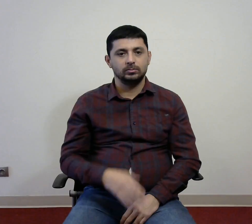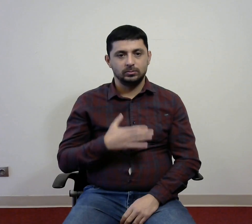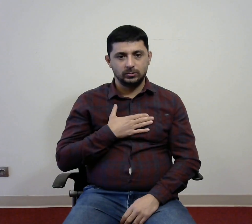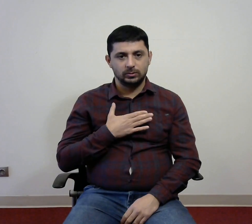mən